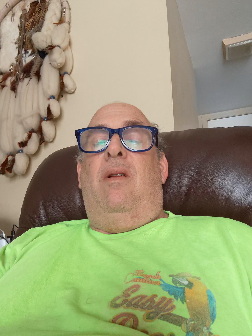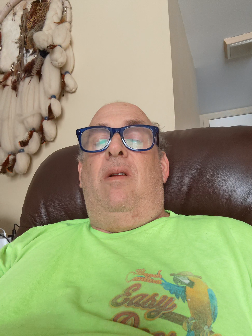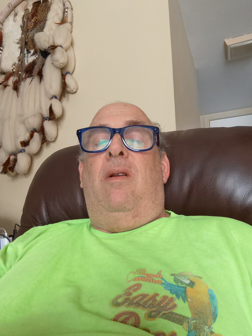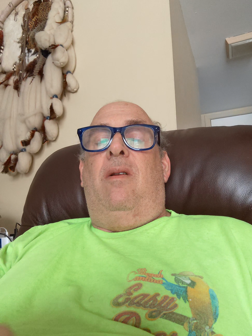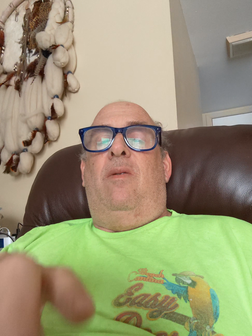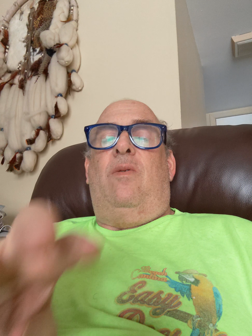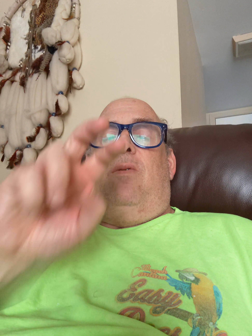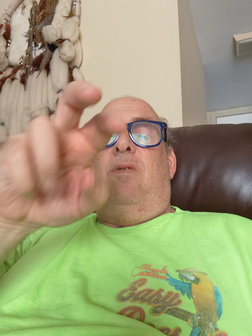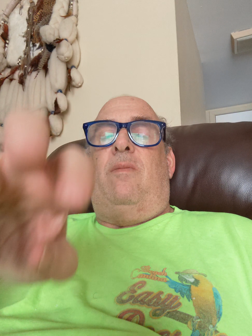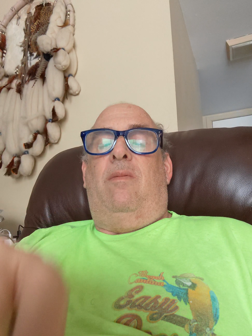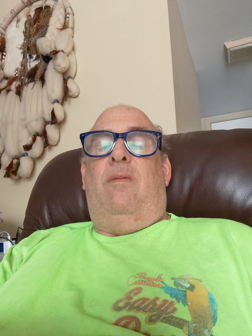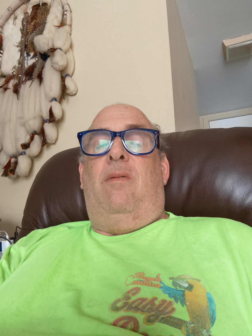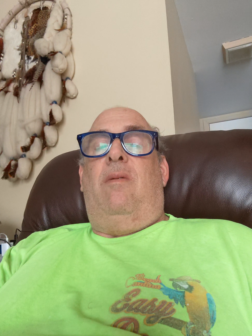jump